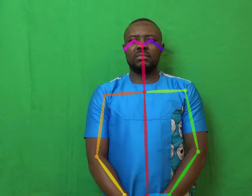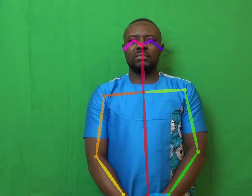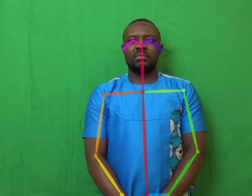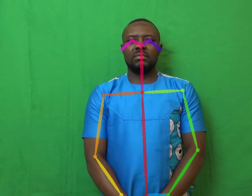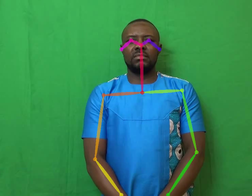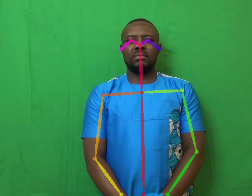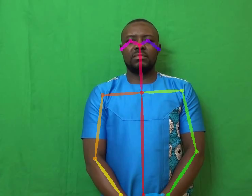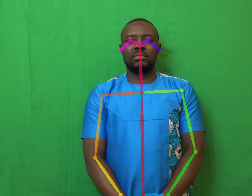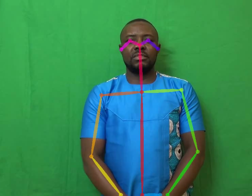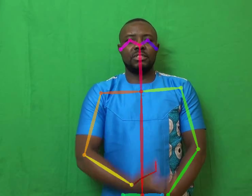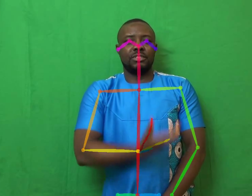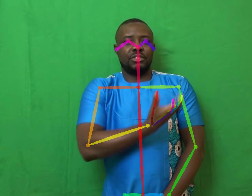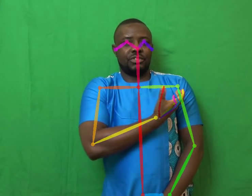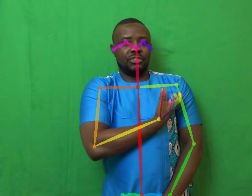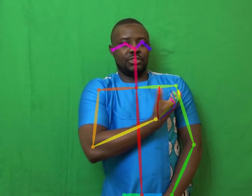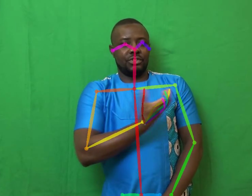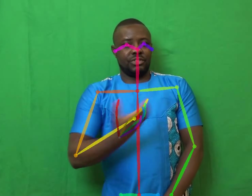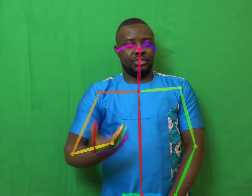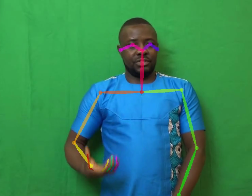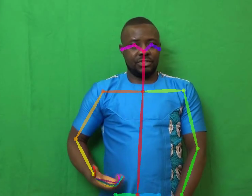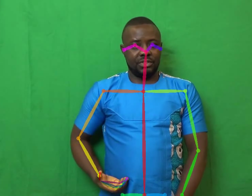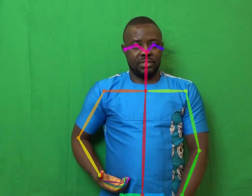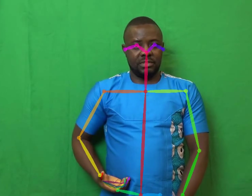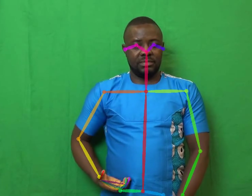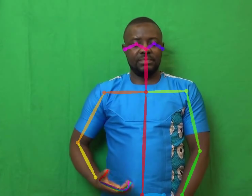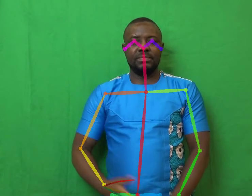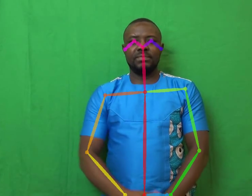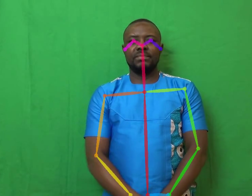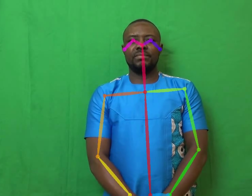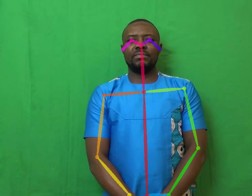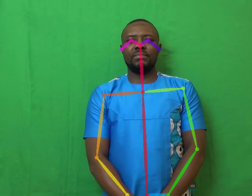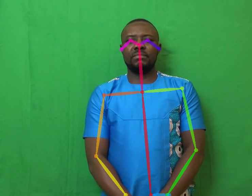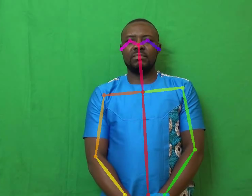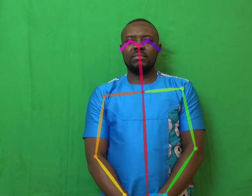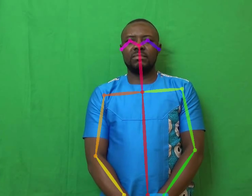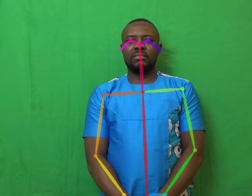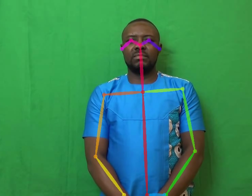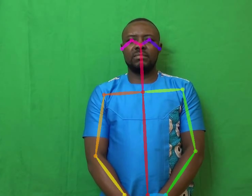chief